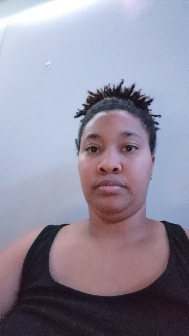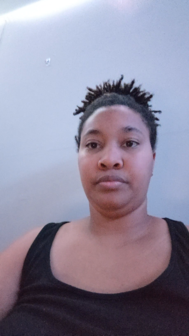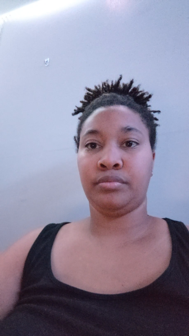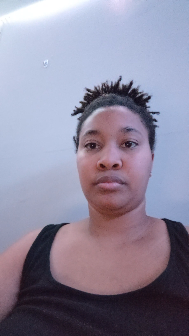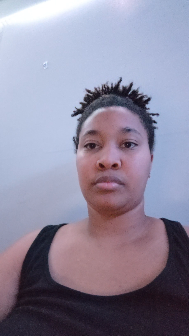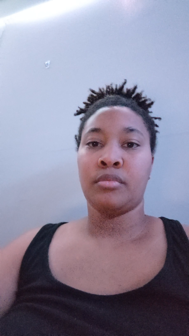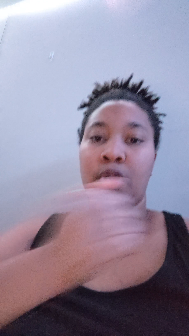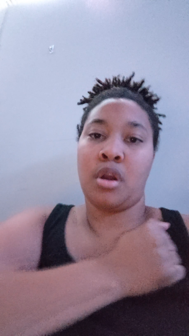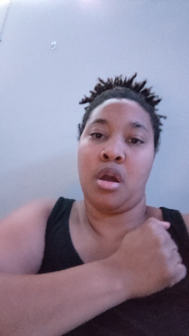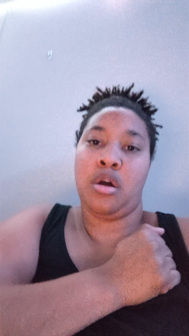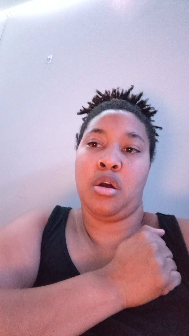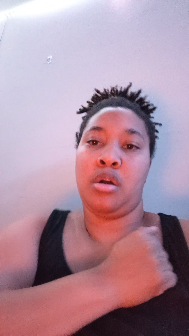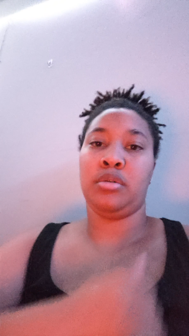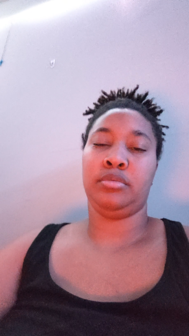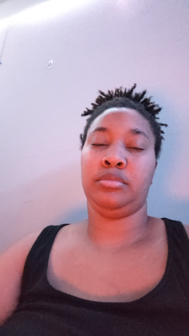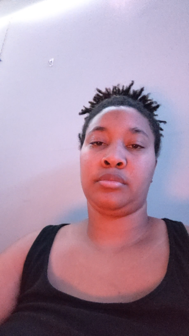hug